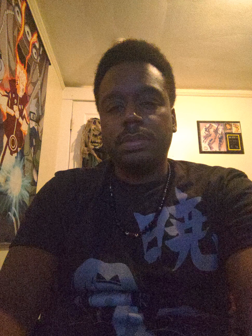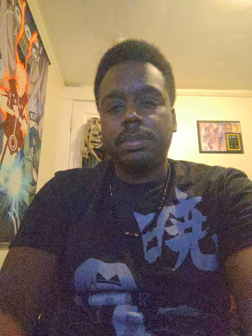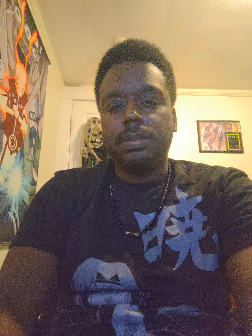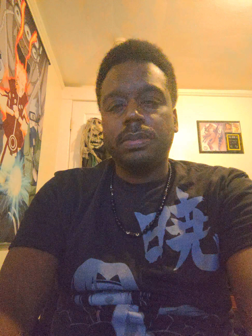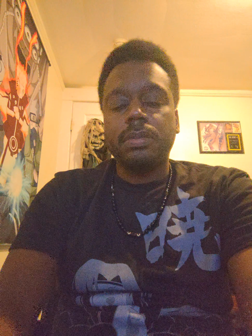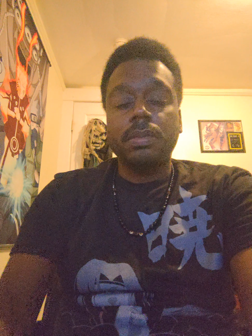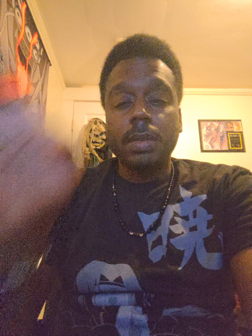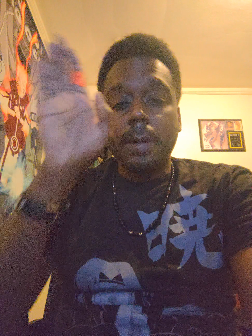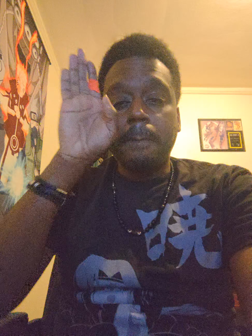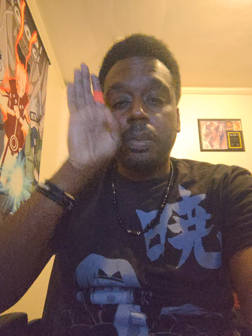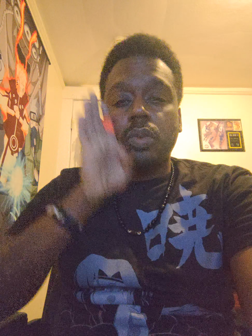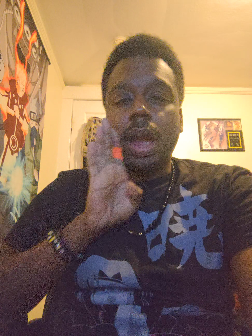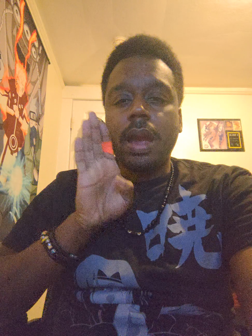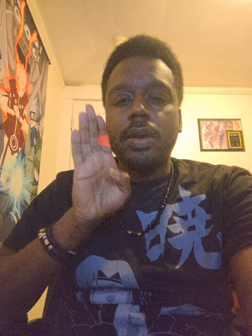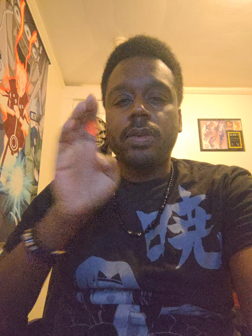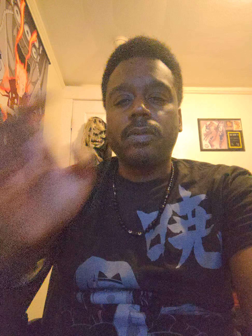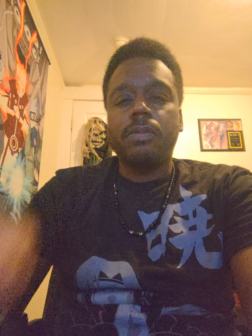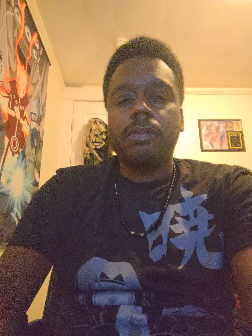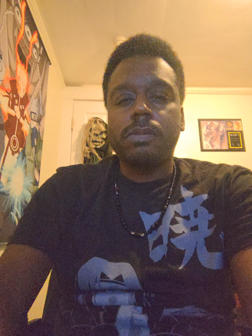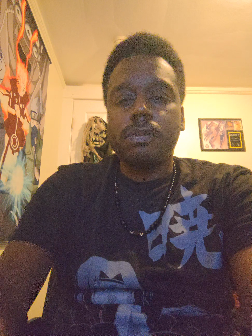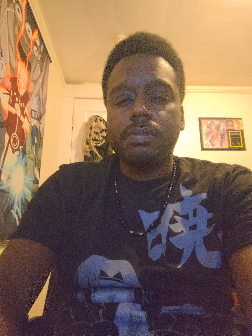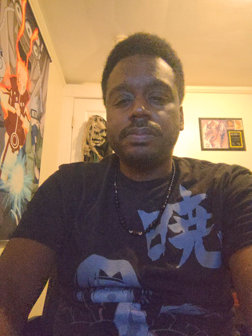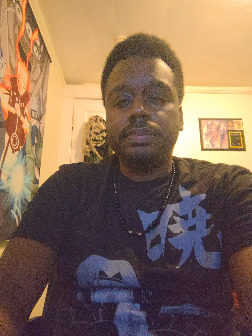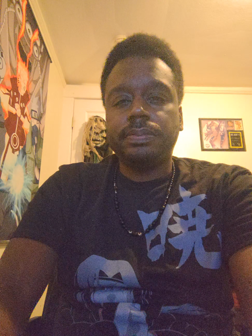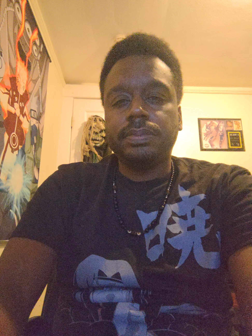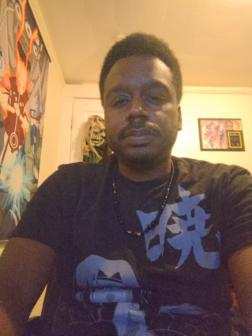brown